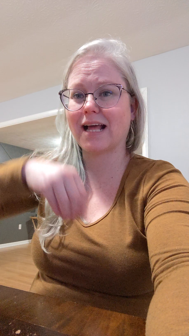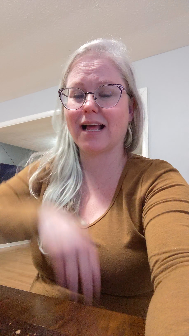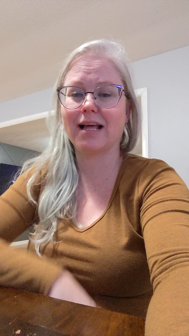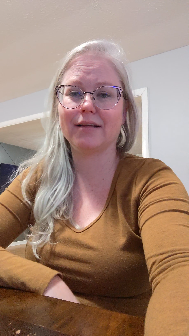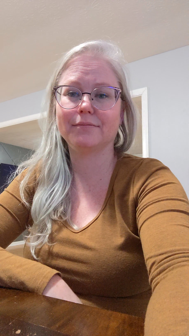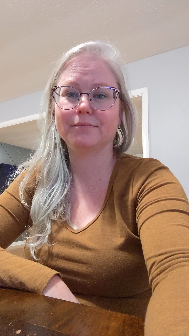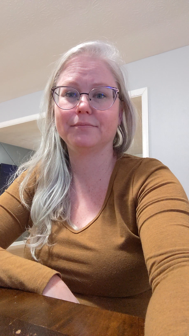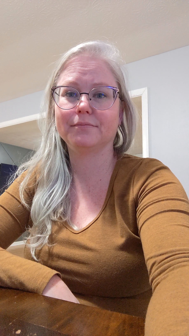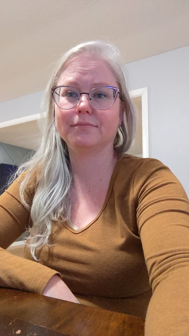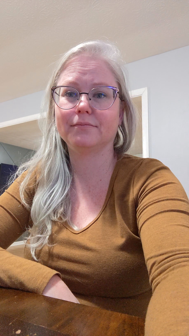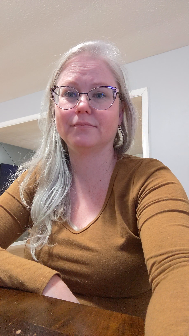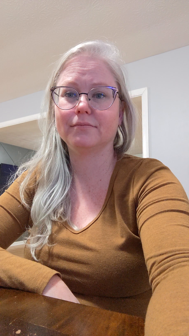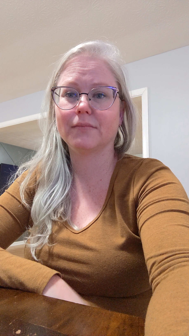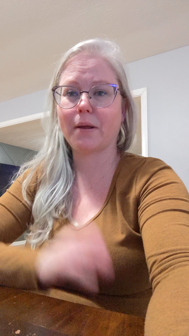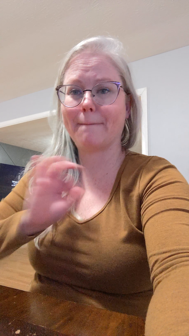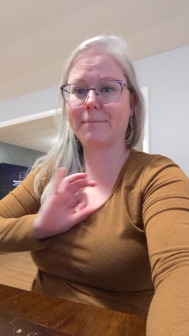button